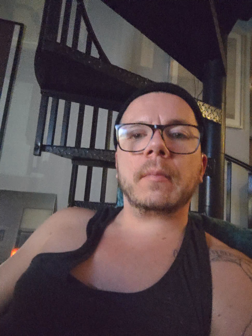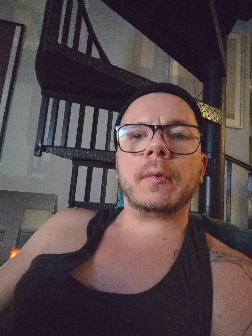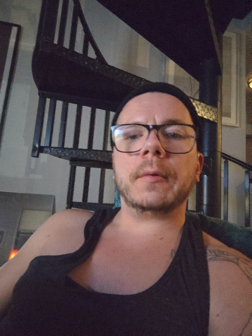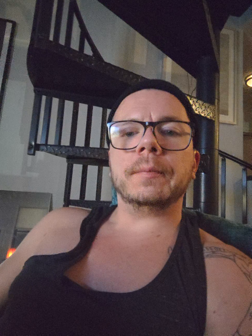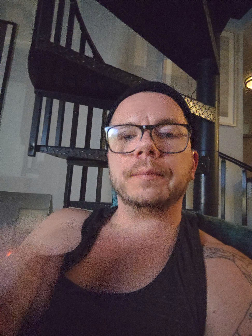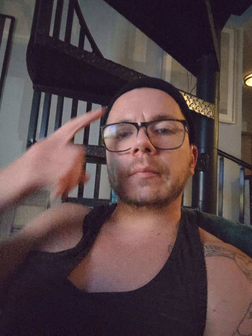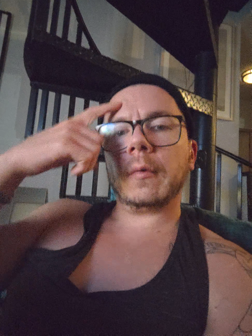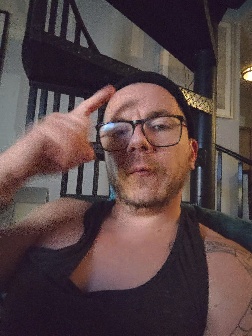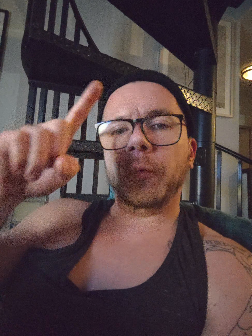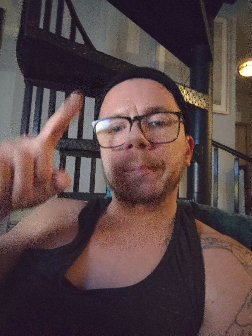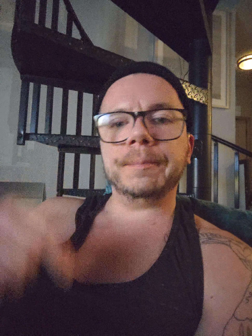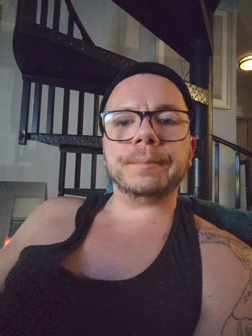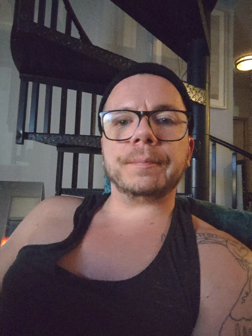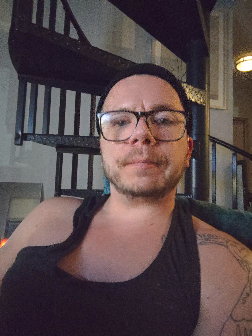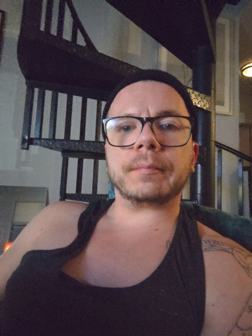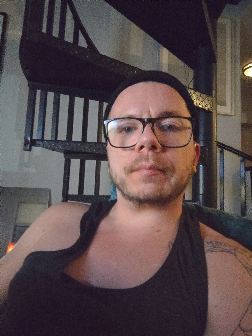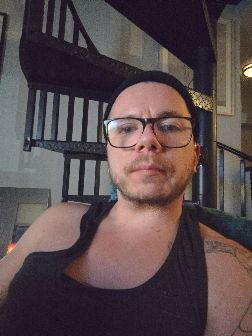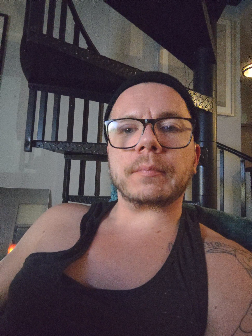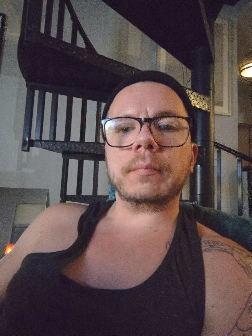for